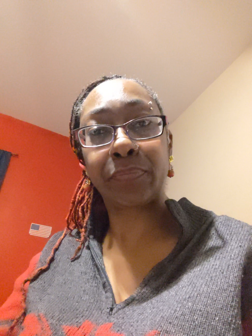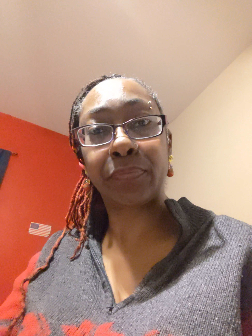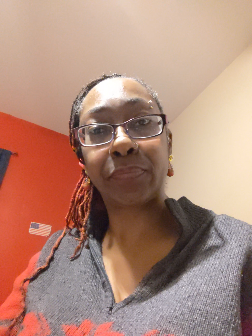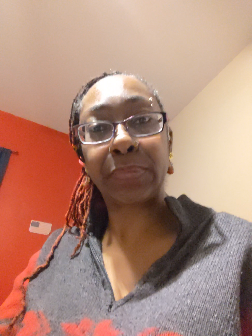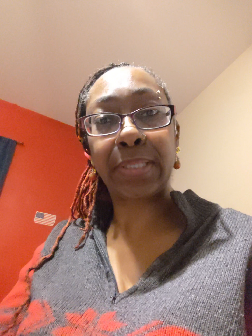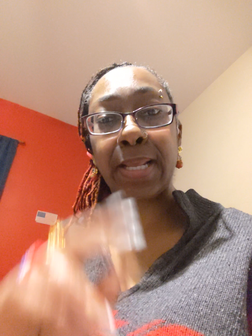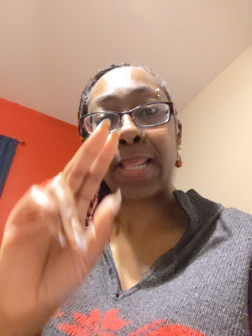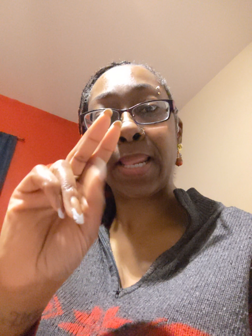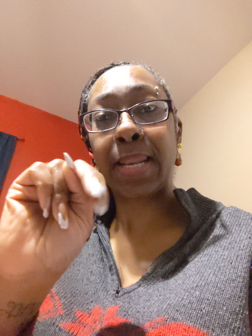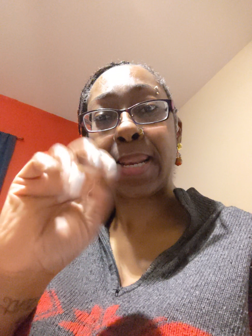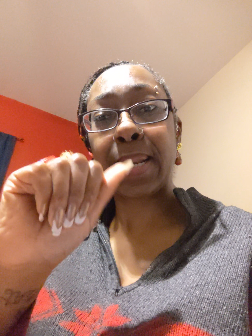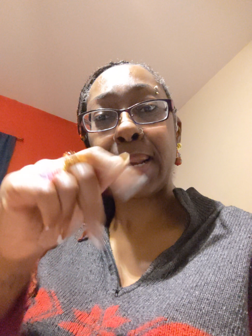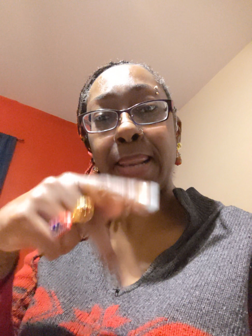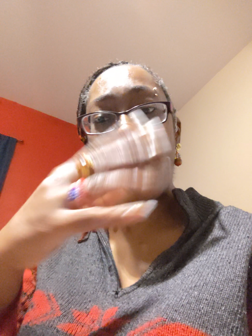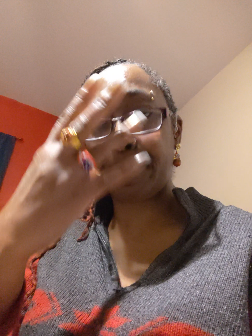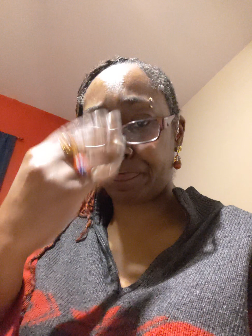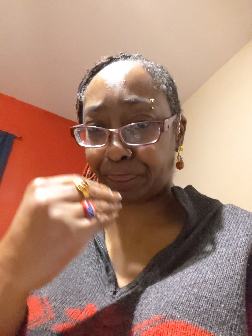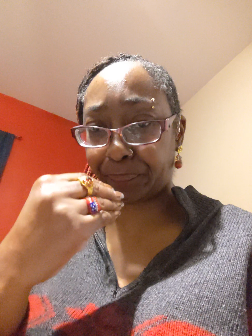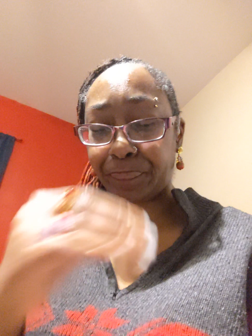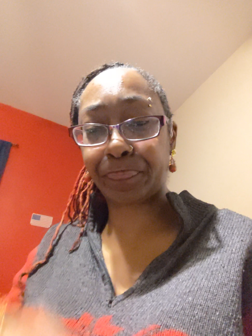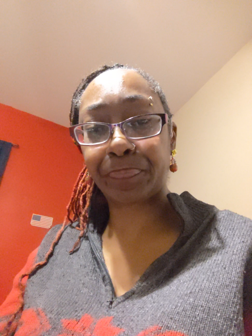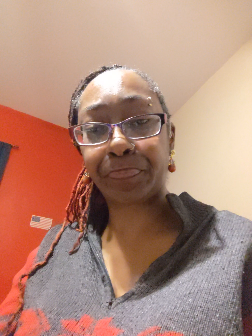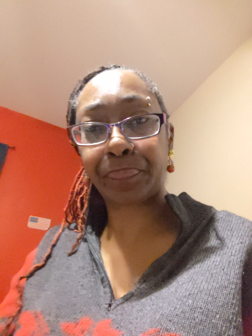nap